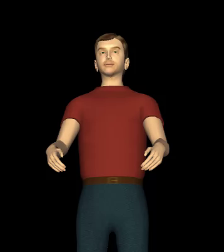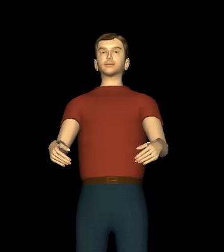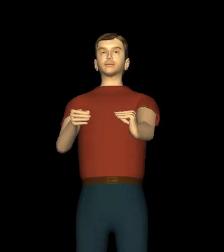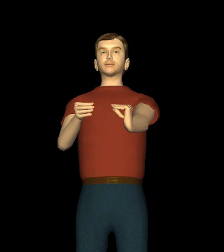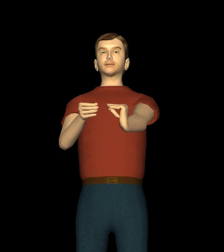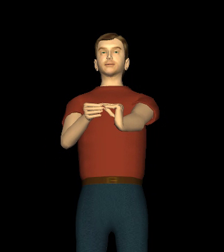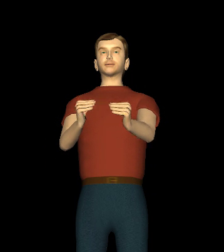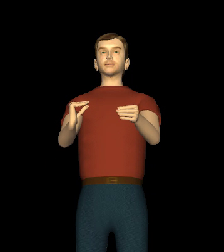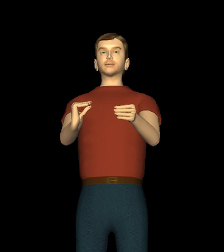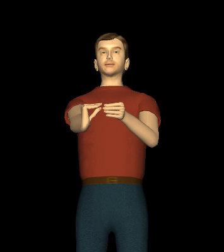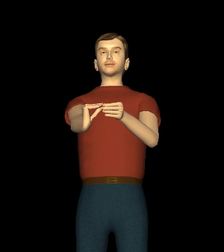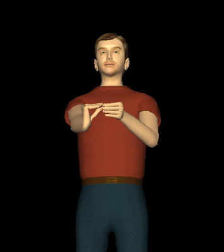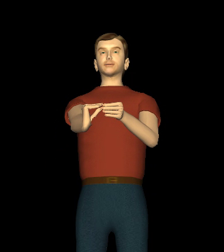مشكلة